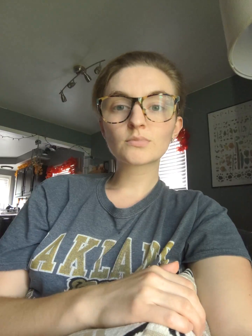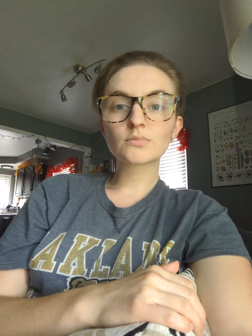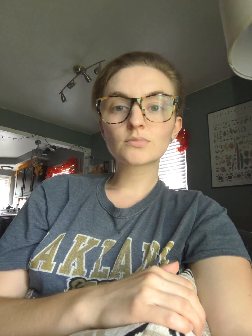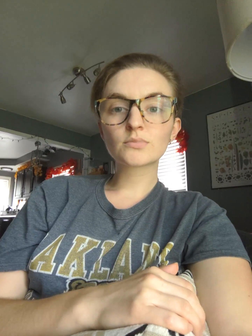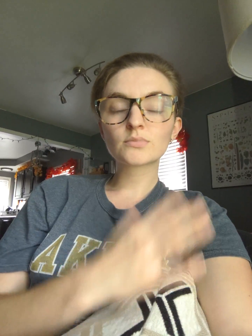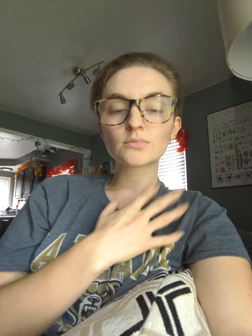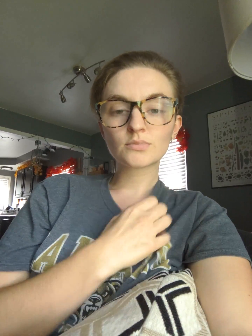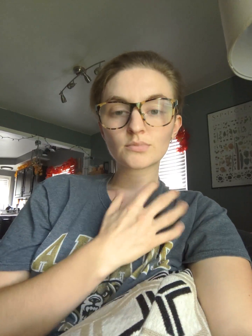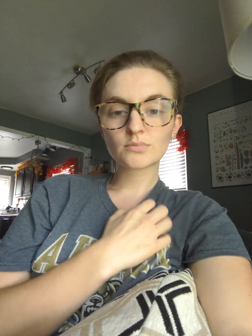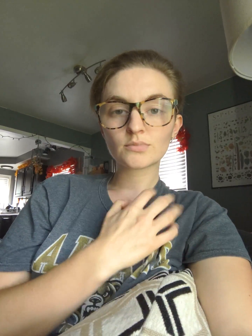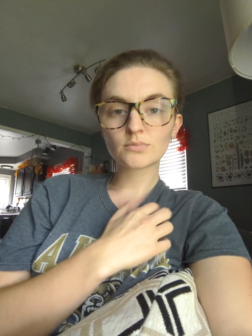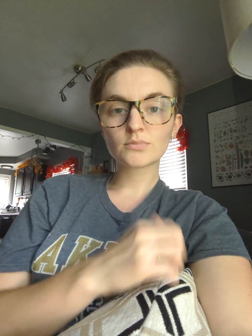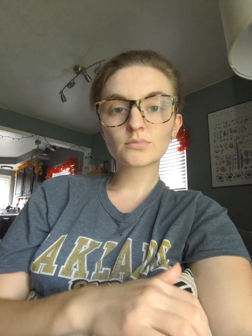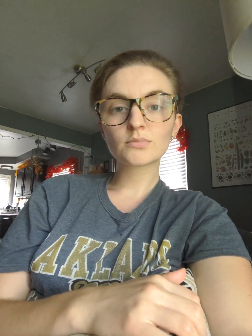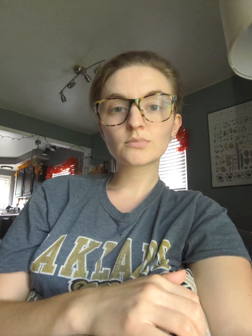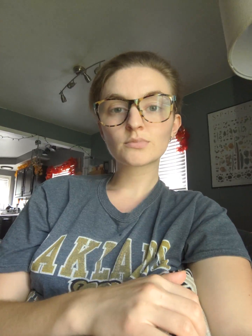bear